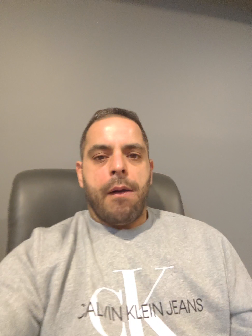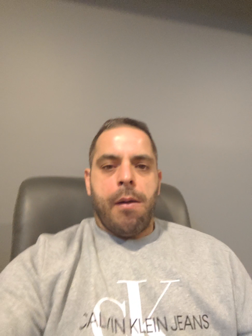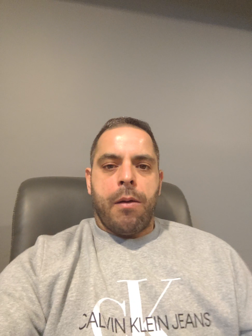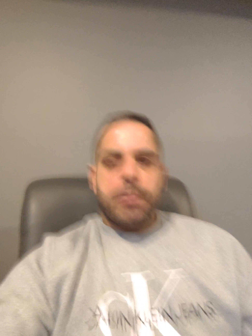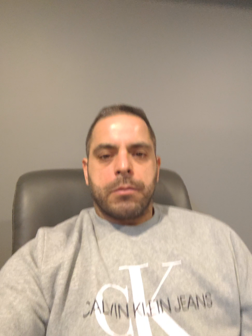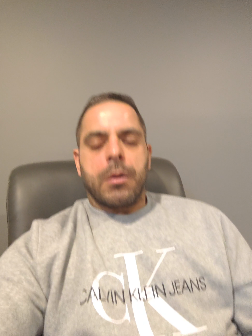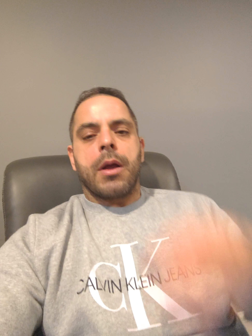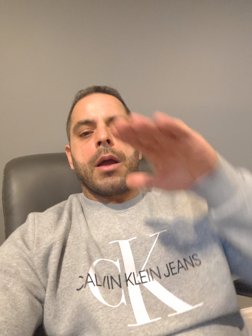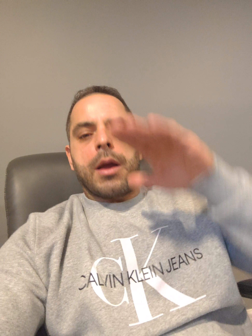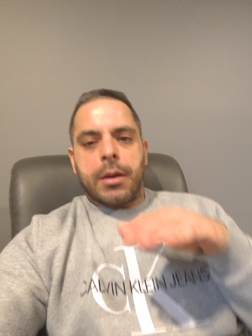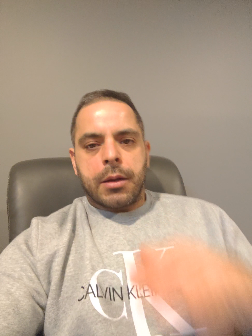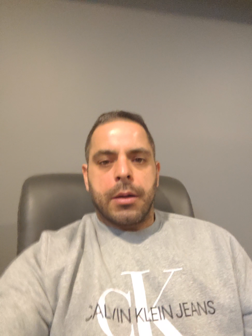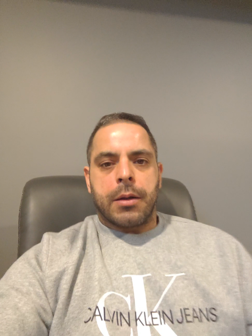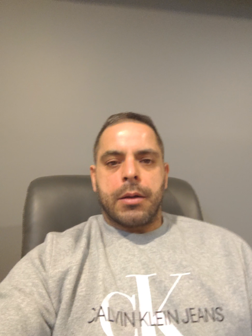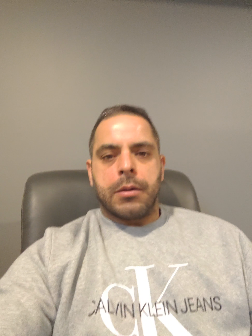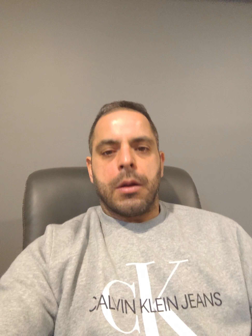on